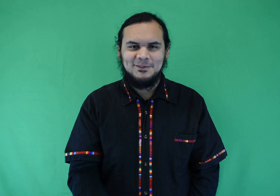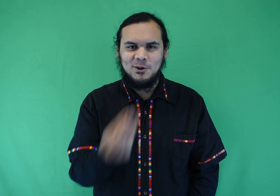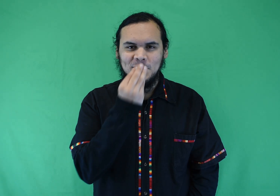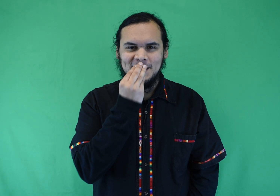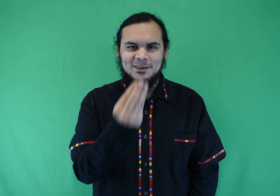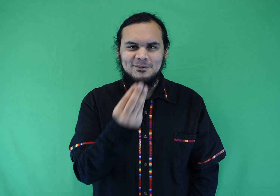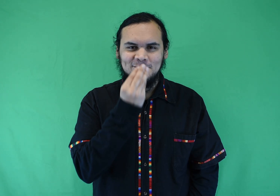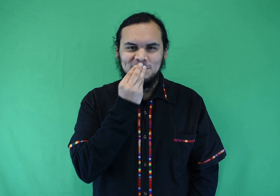comida